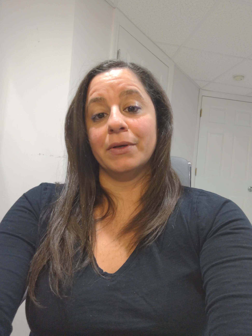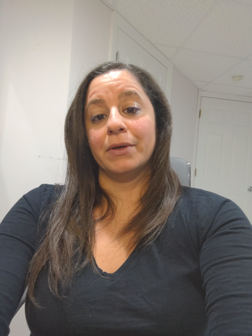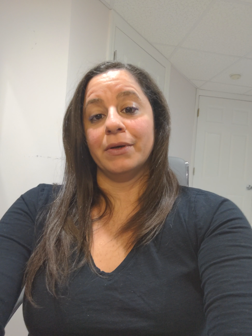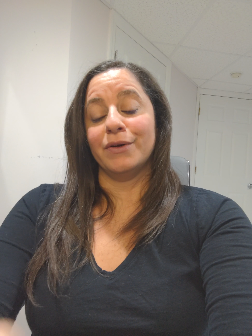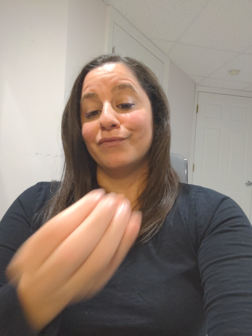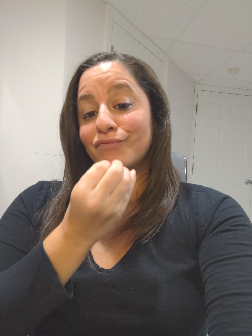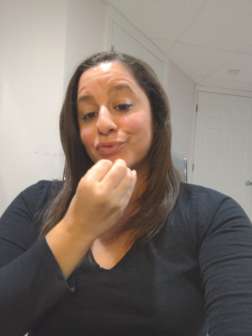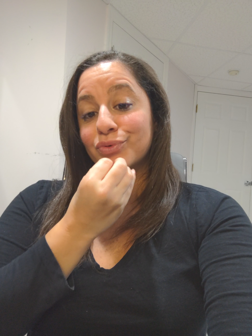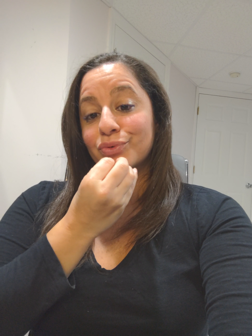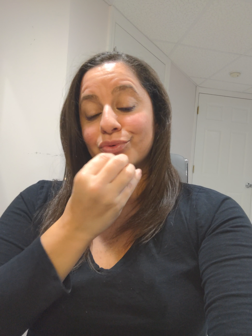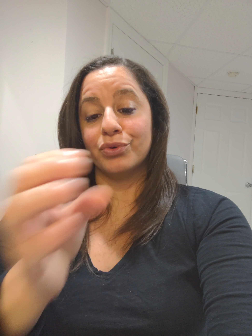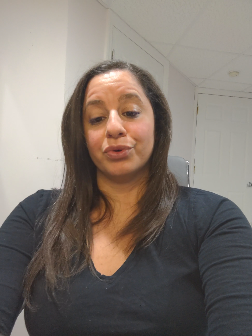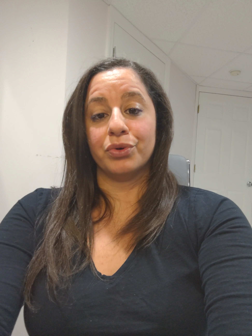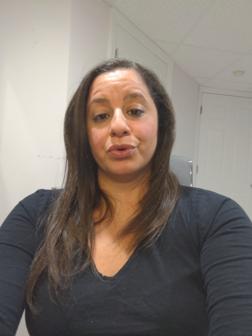food